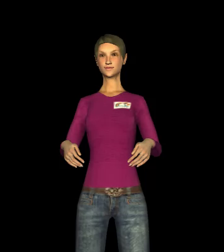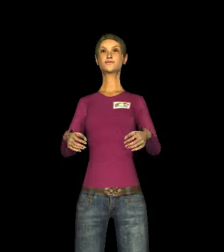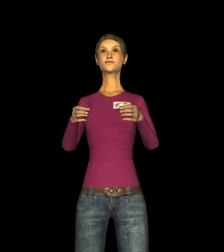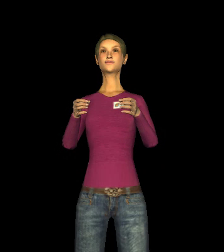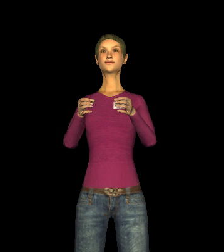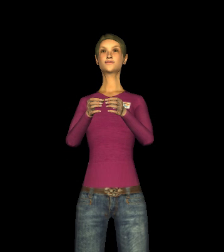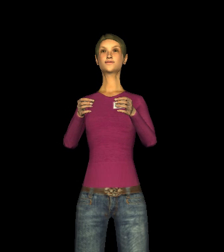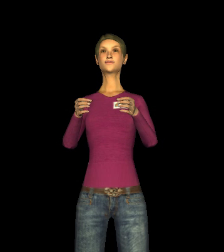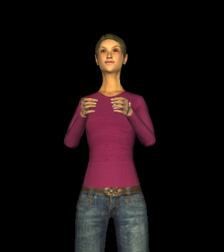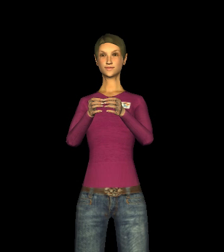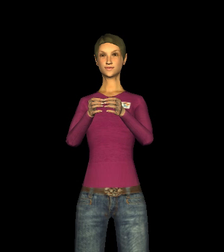مجموعة